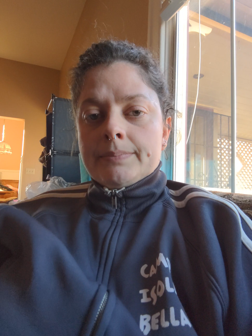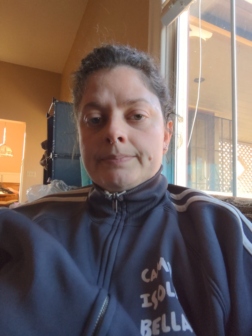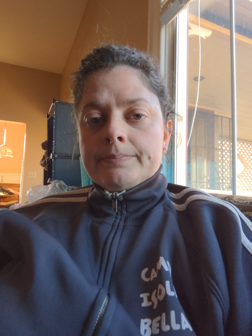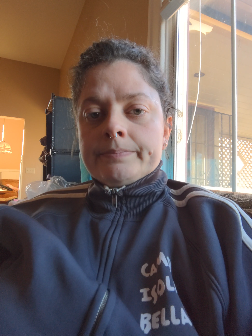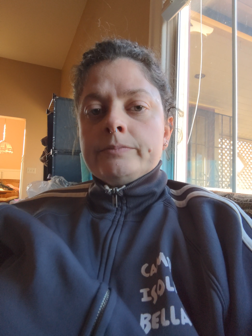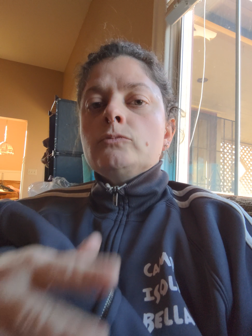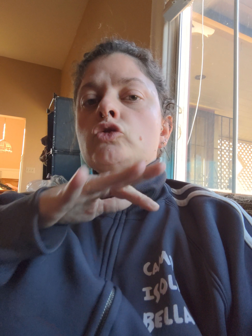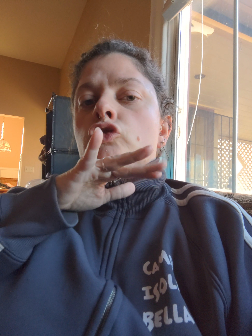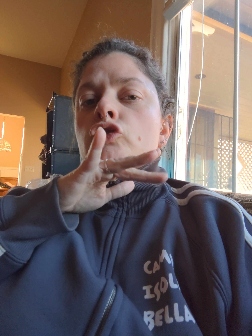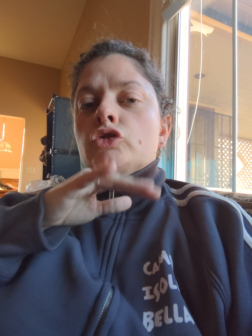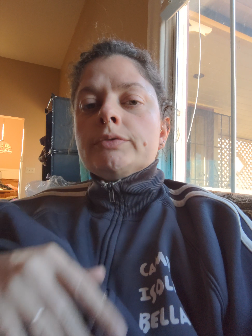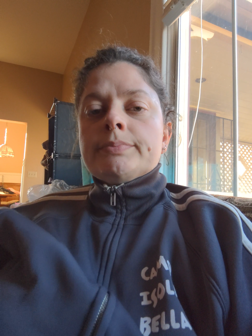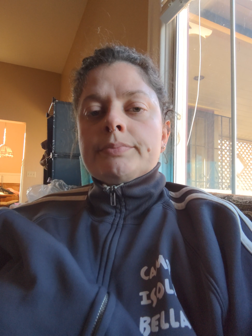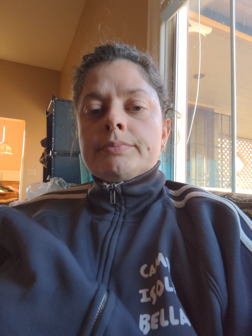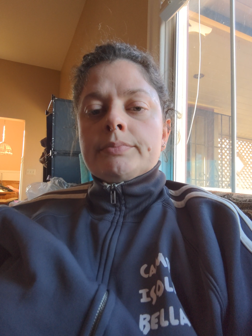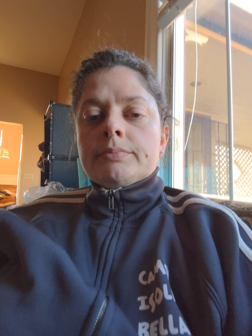dirty